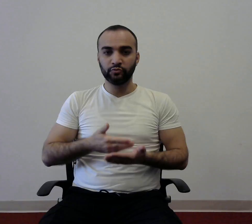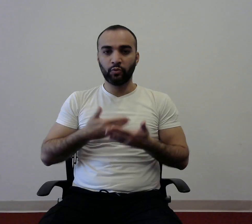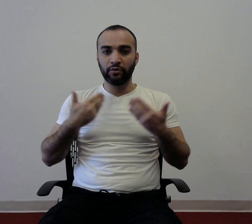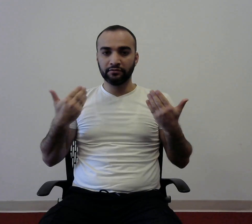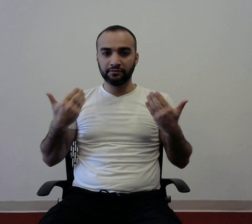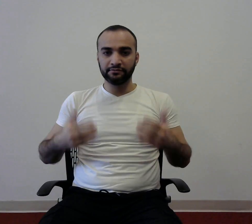yoxdur